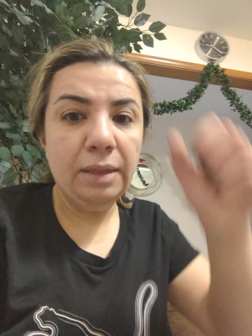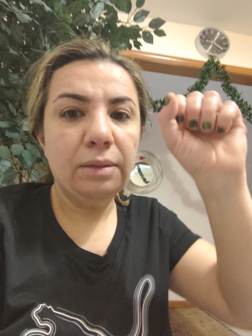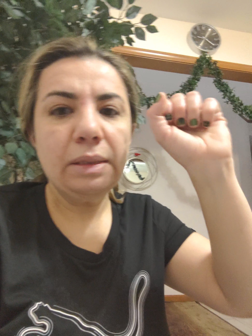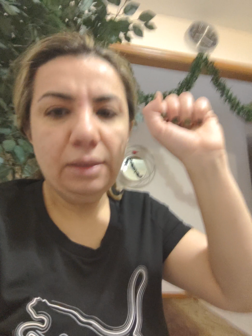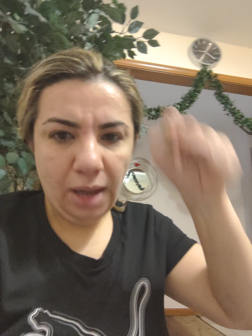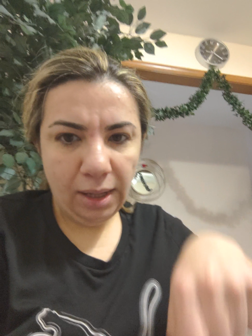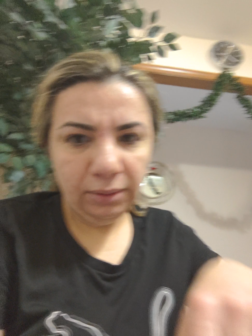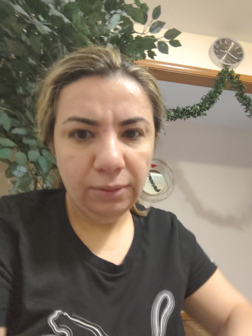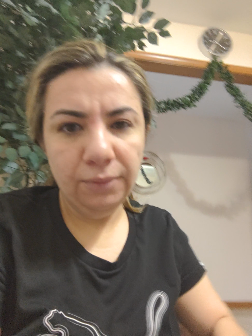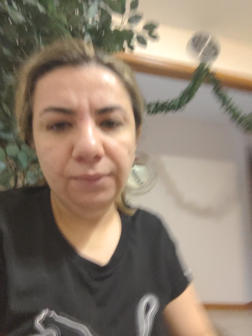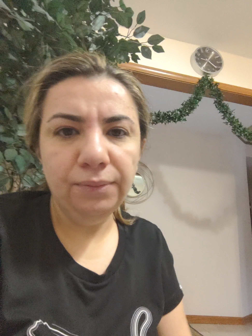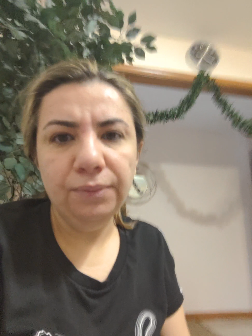can